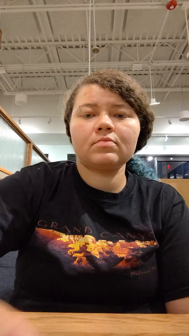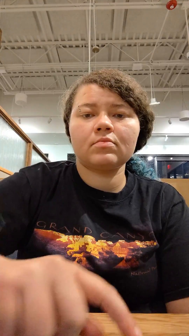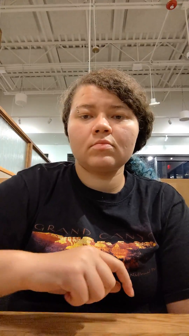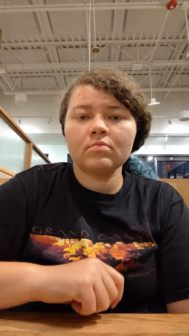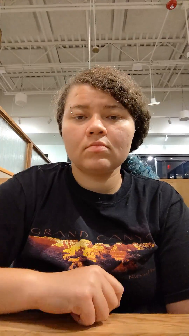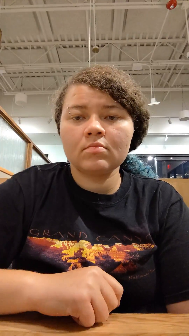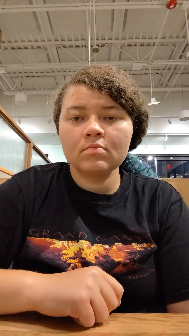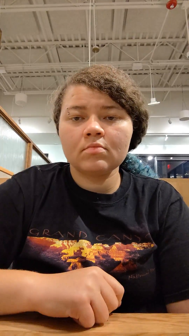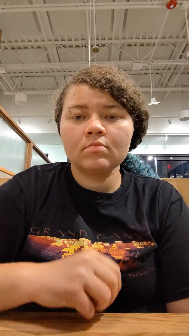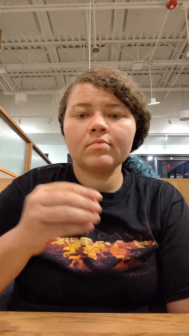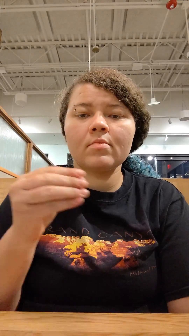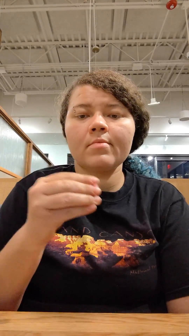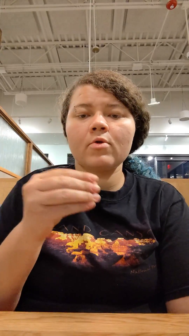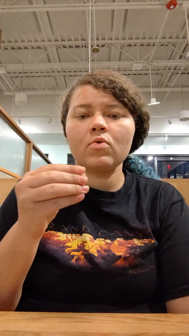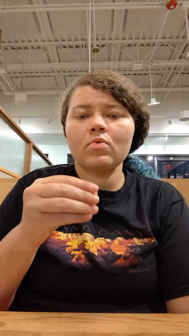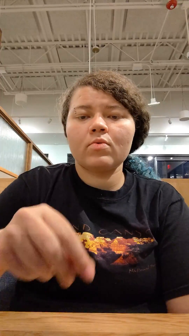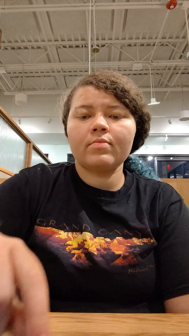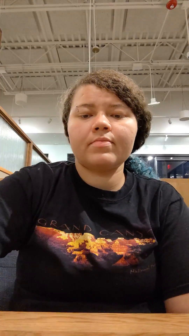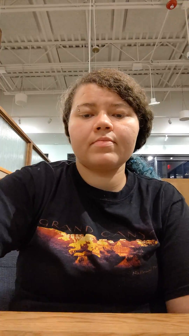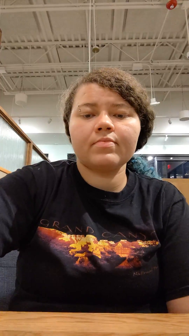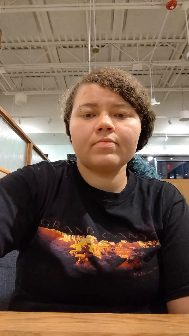more